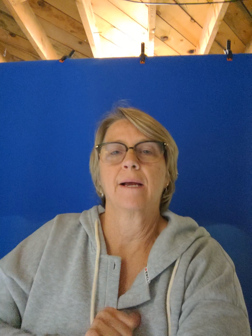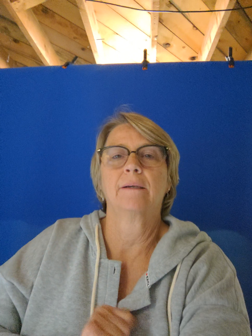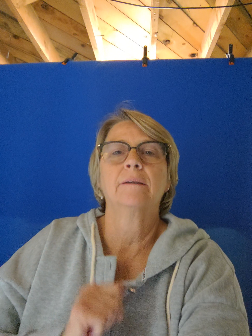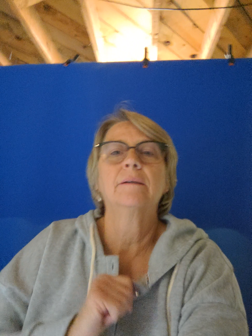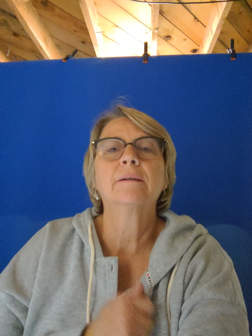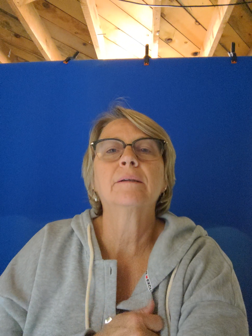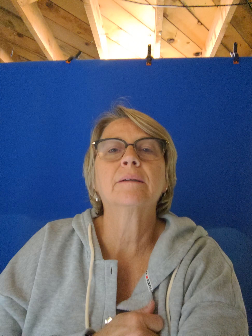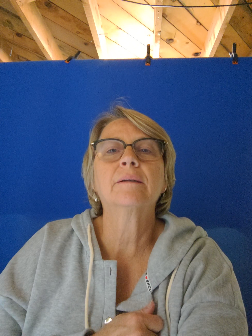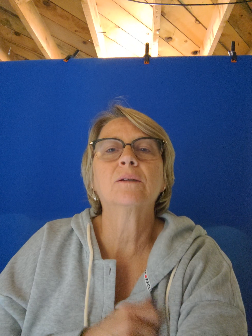jacket